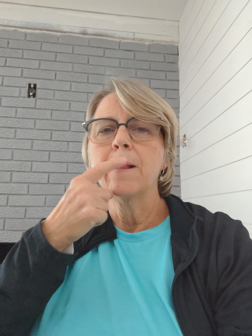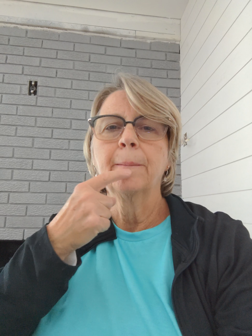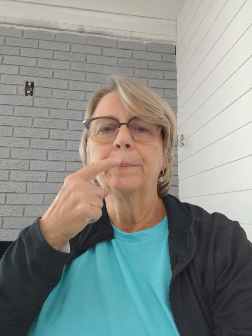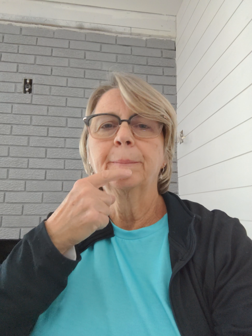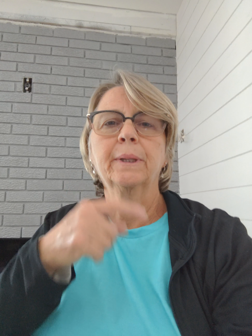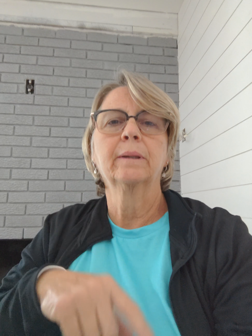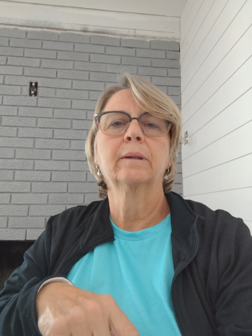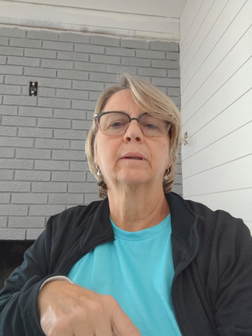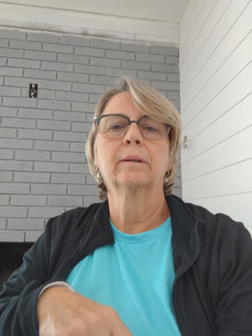lips